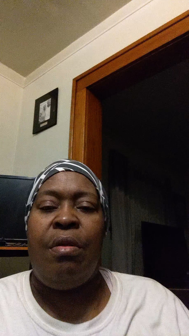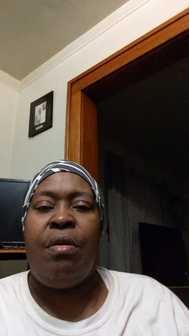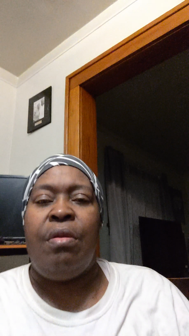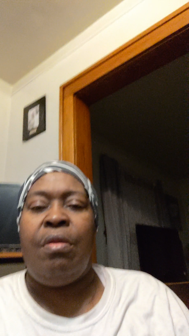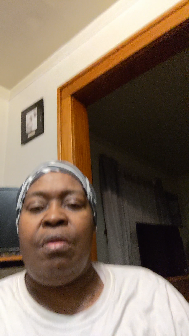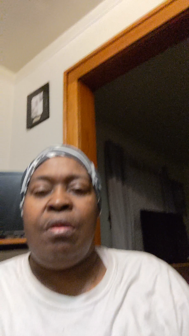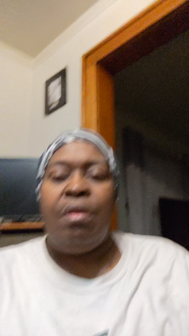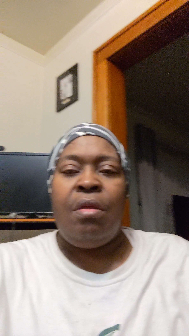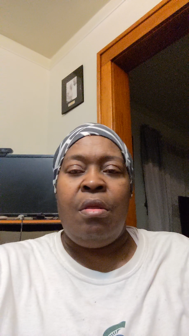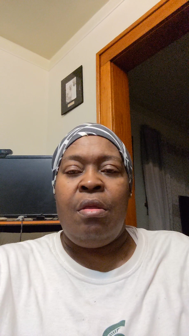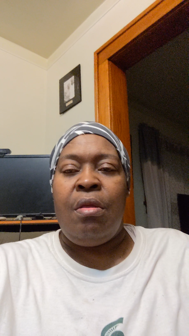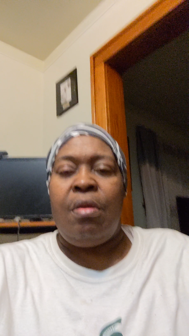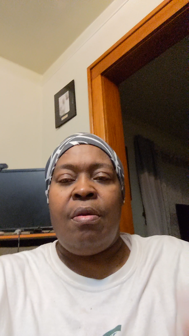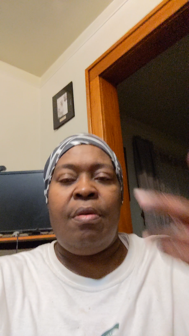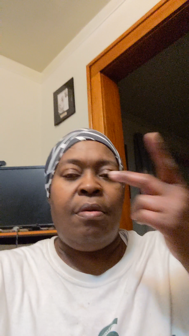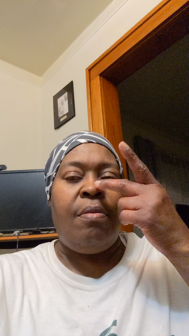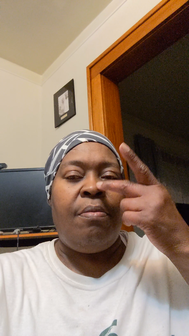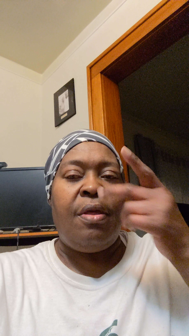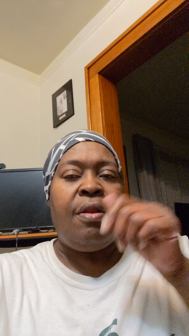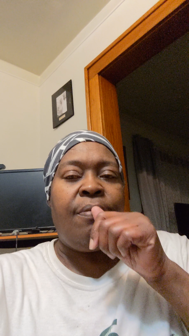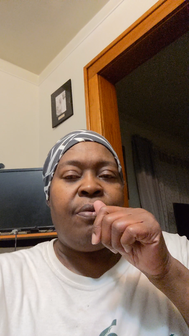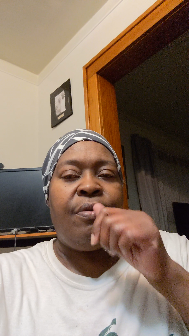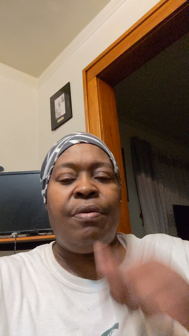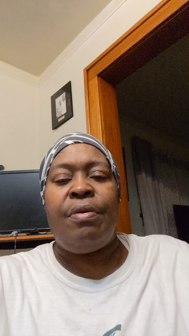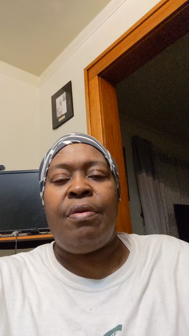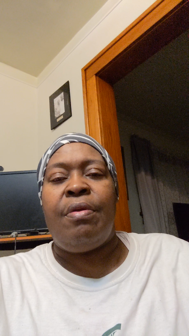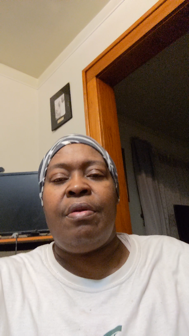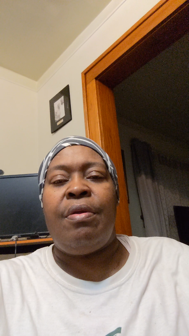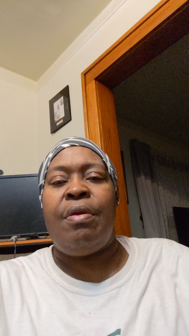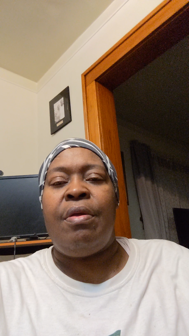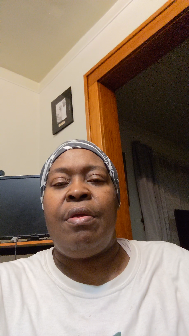penis